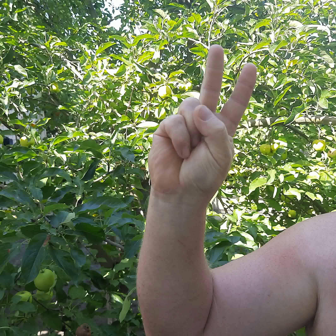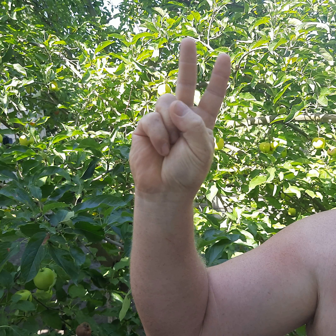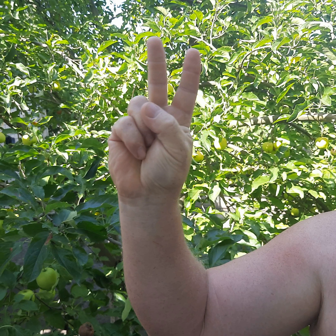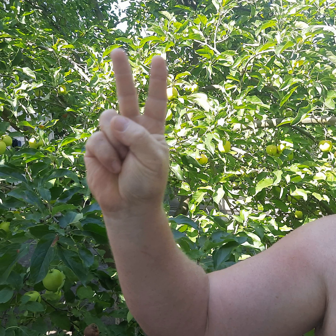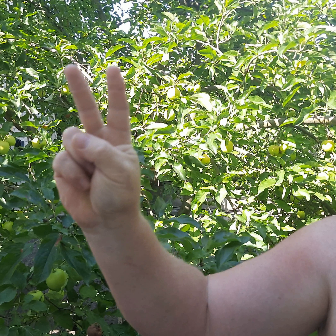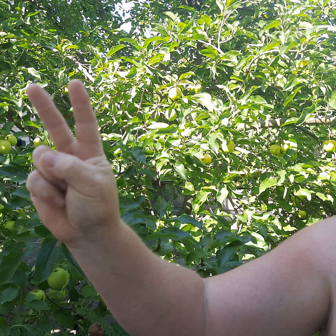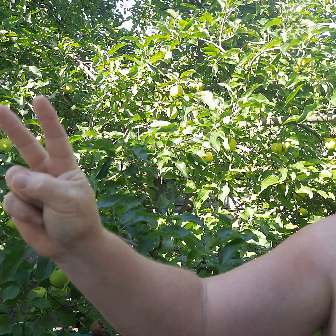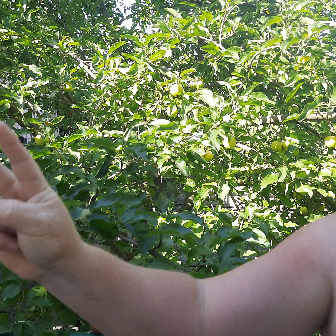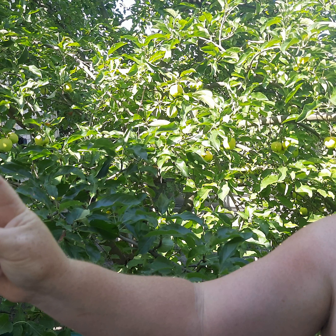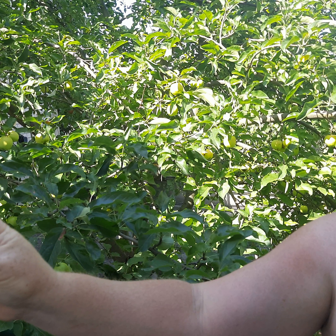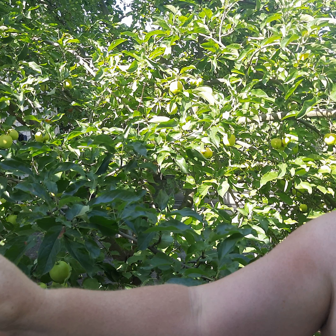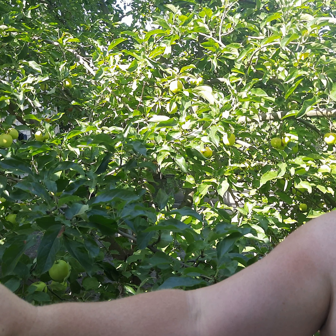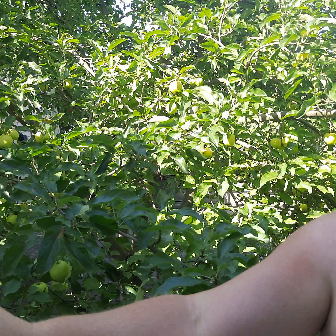К